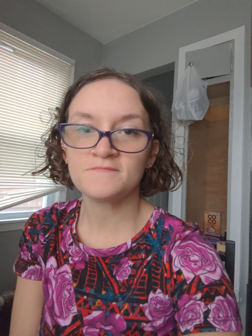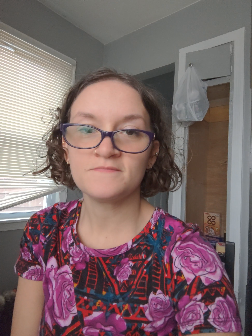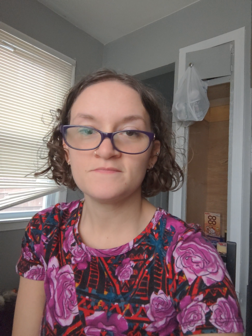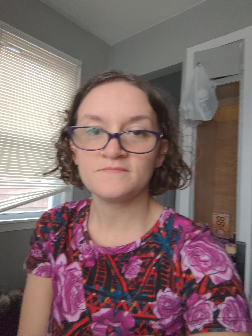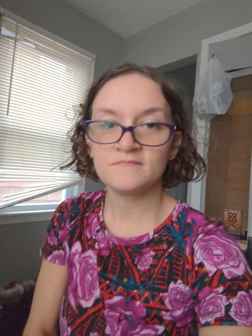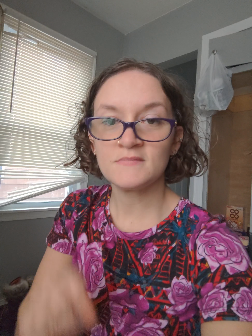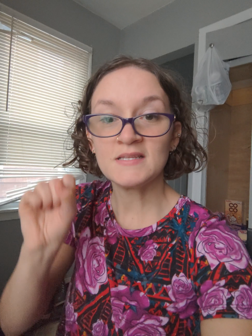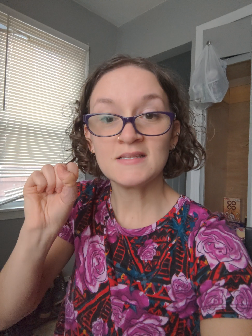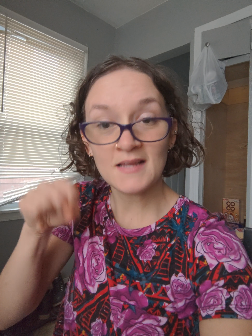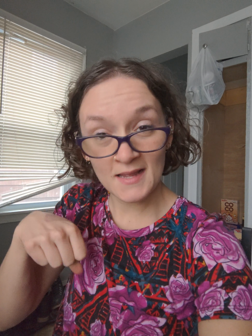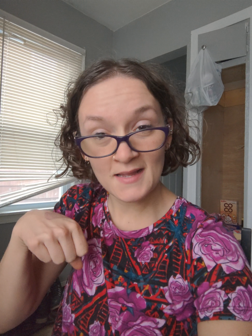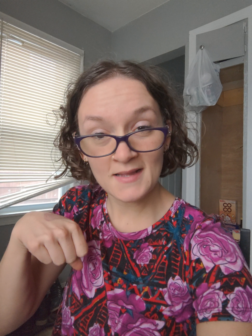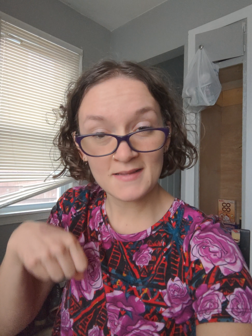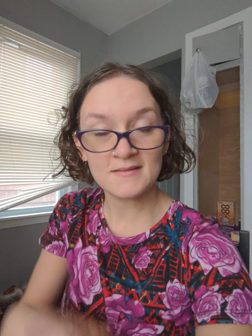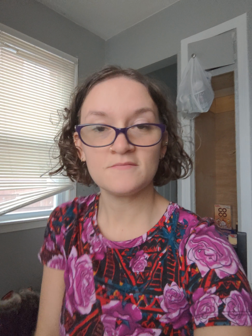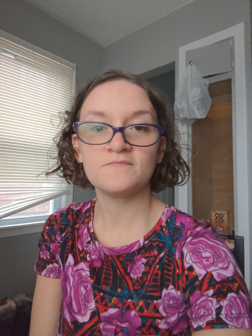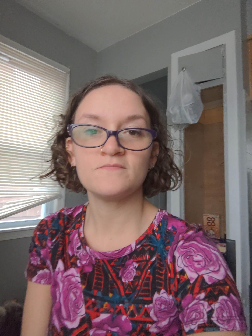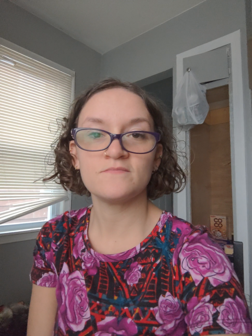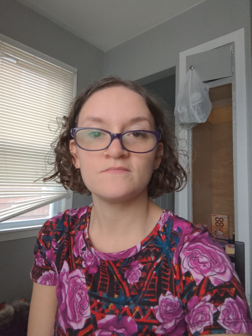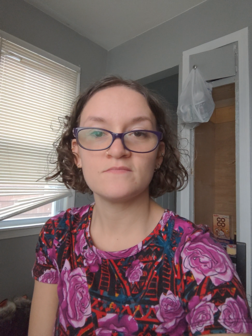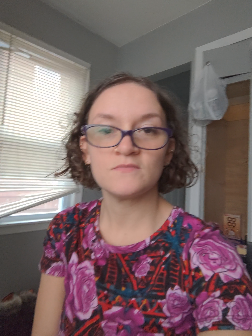can